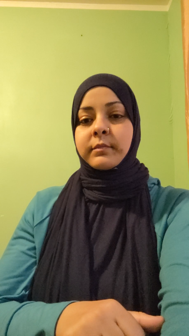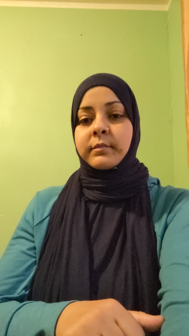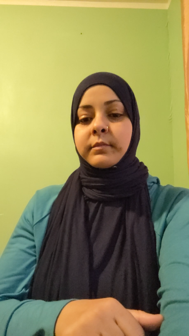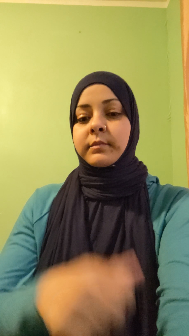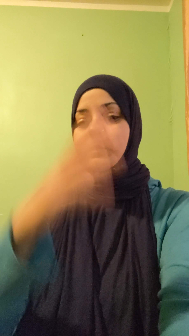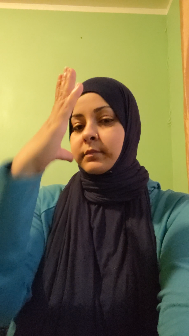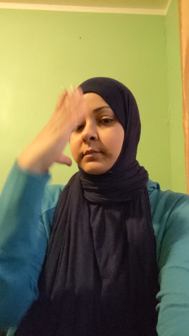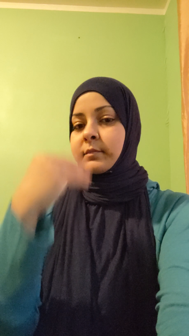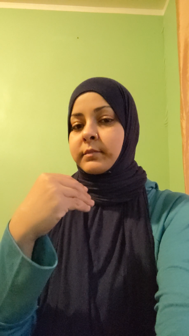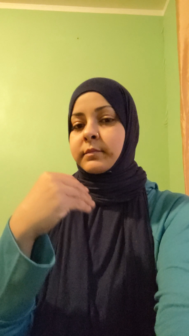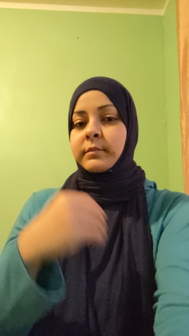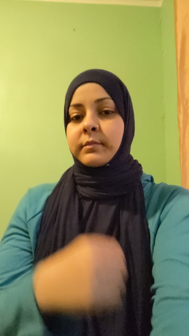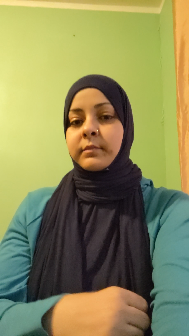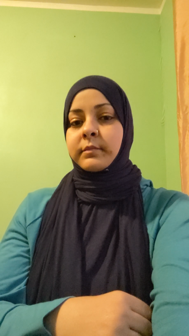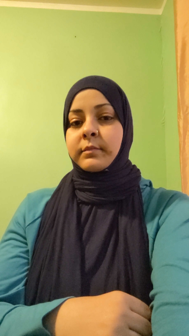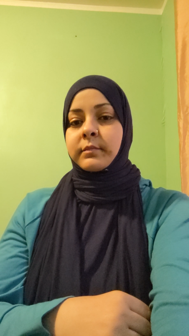asleep